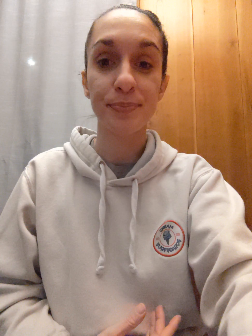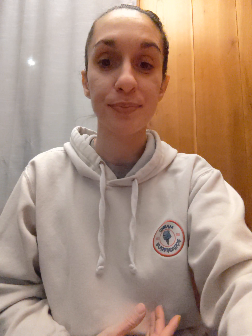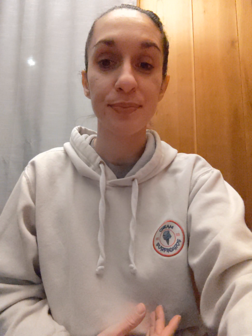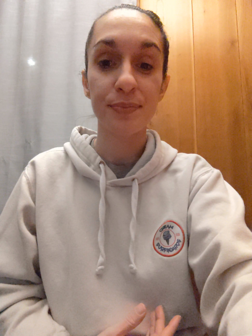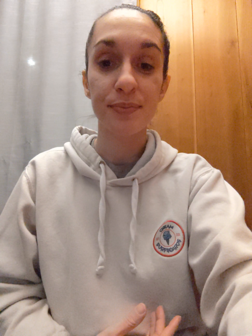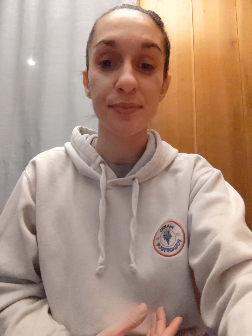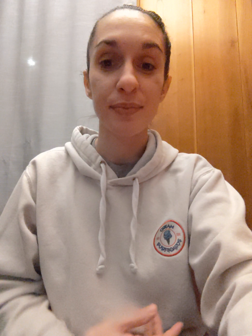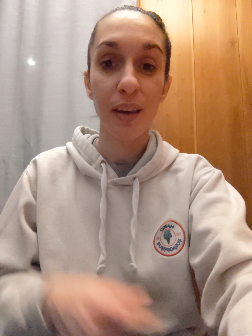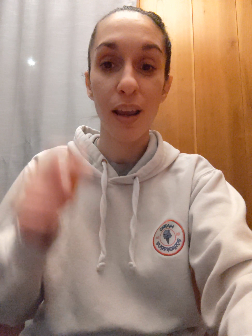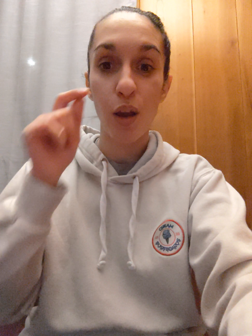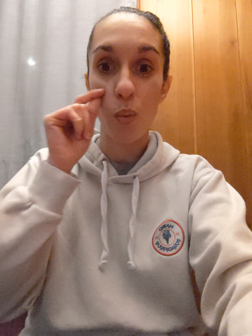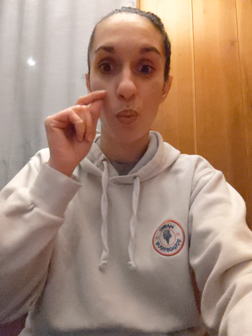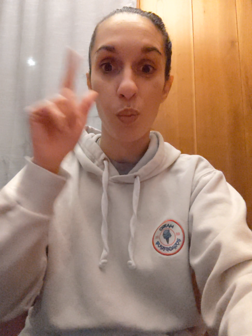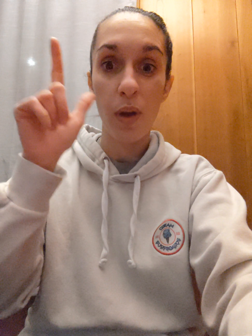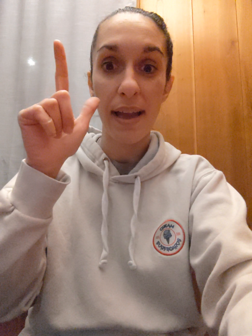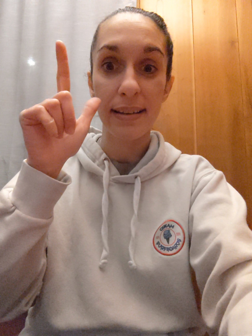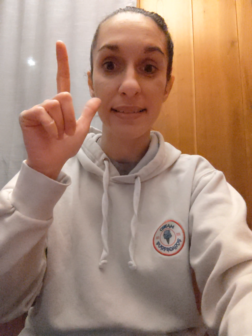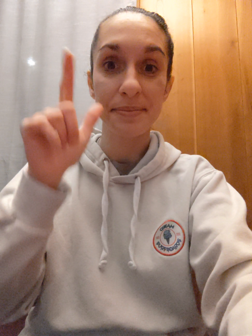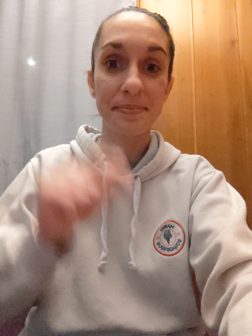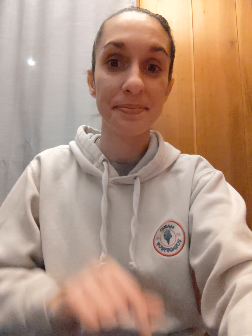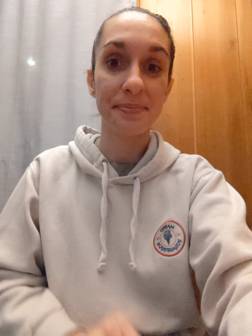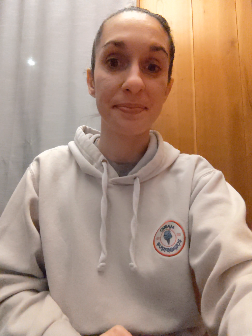awake